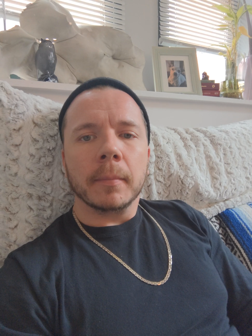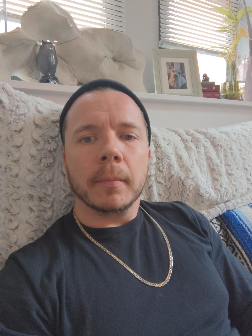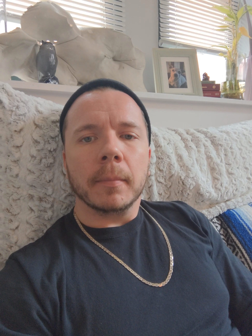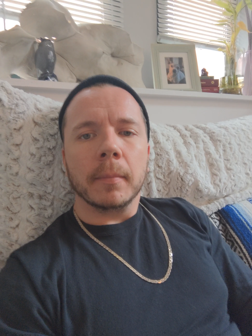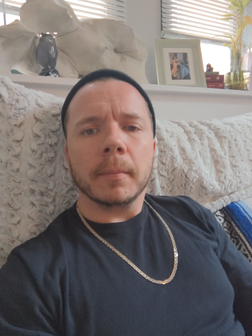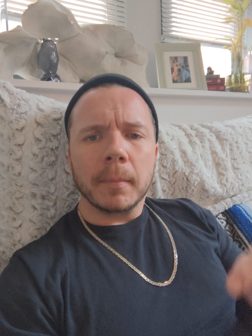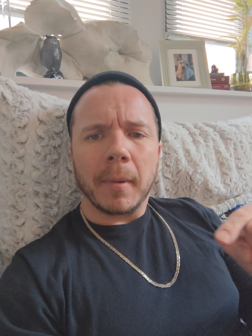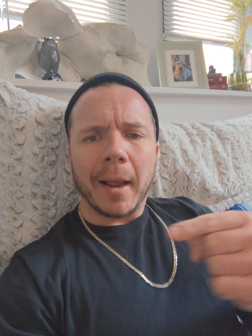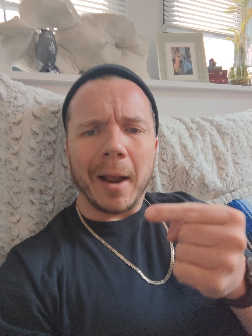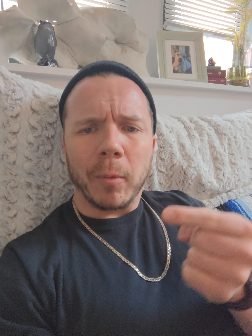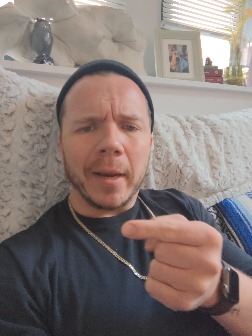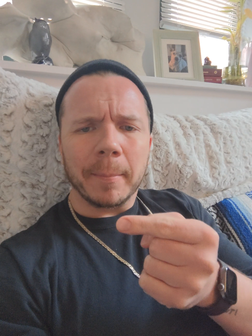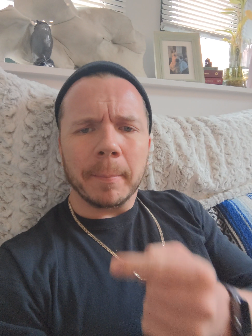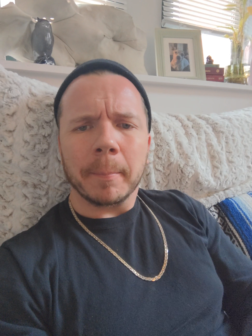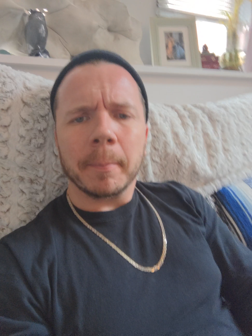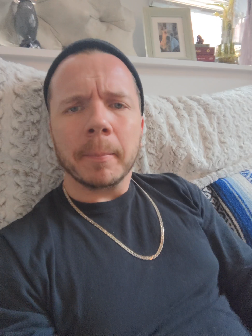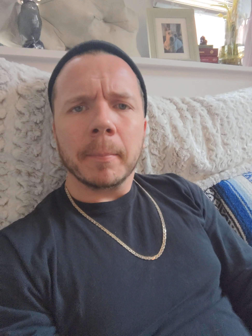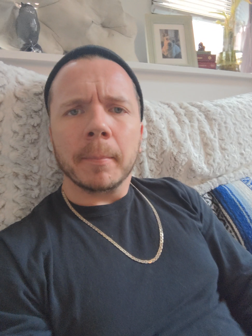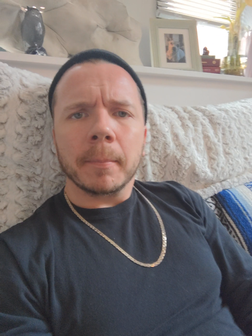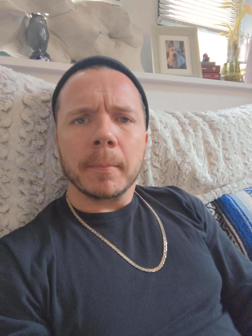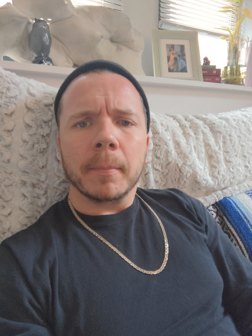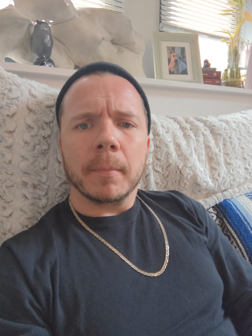owie